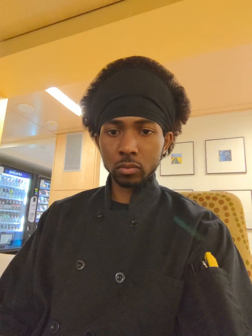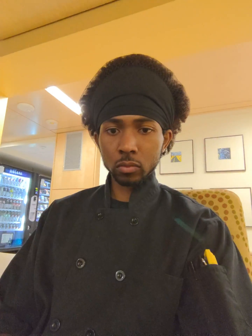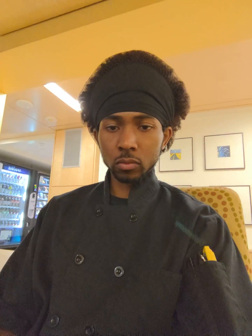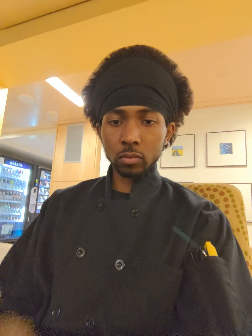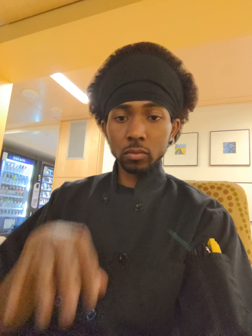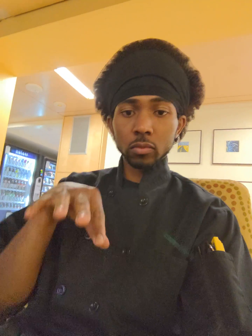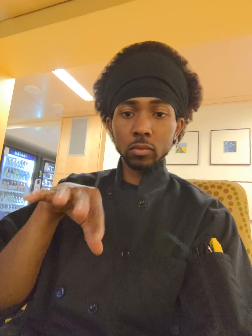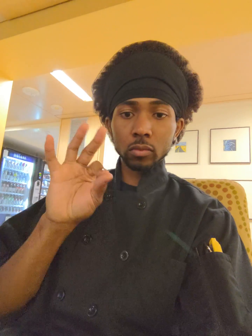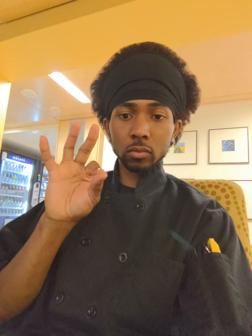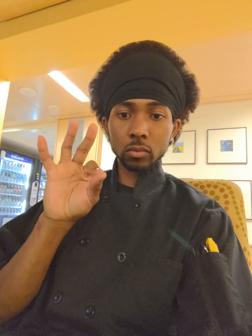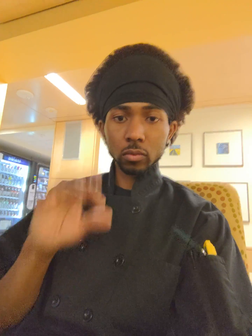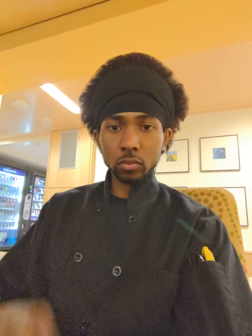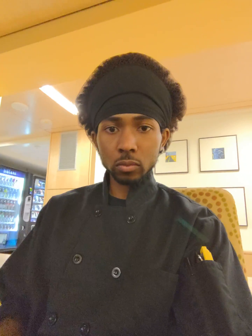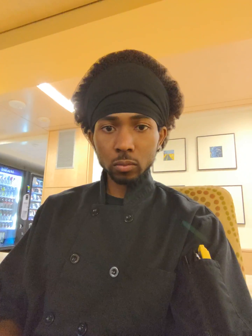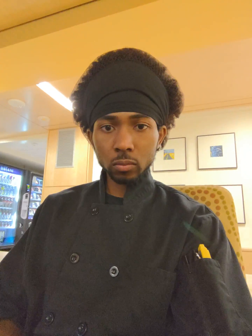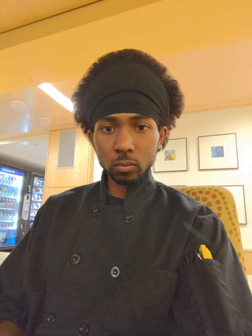pick